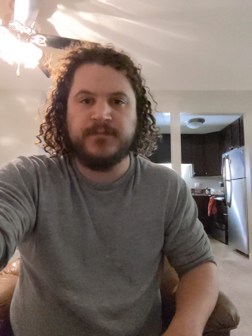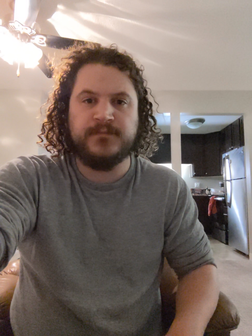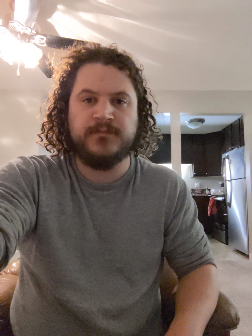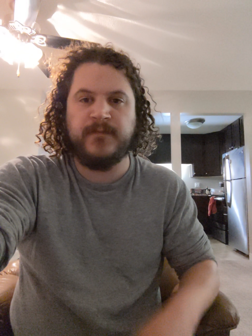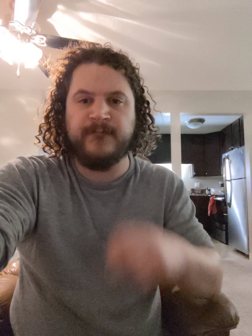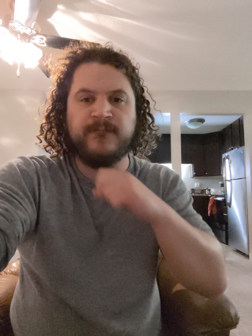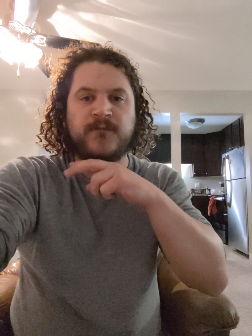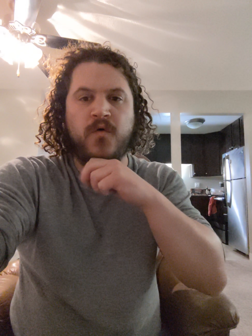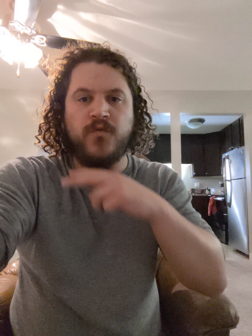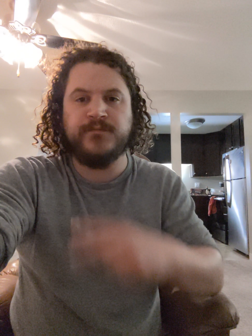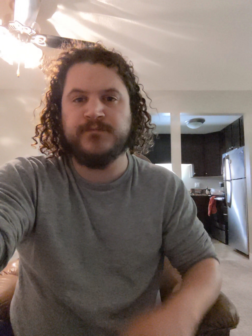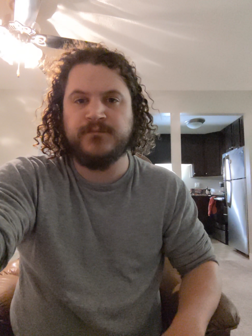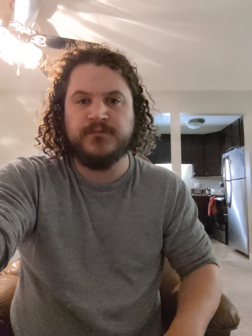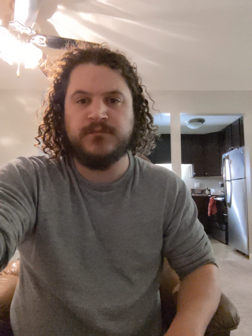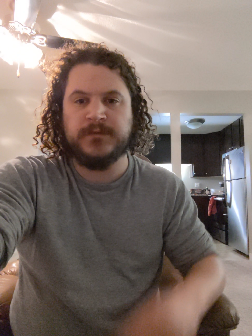frog